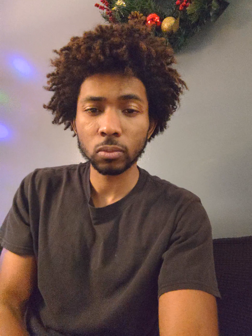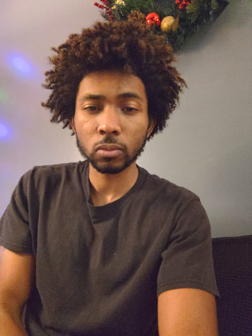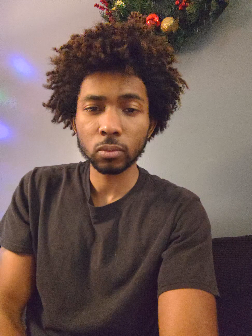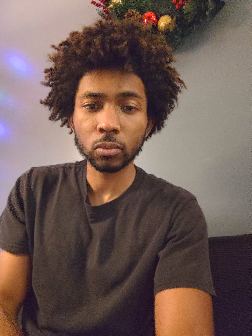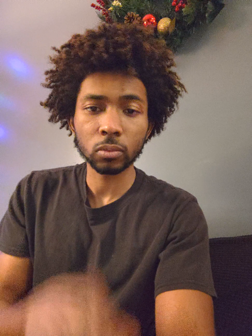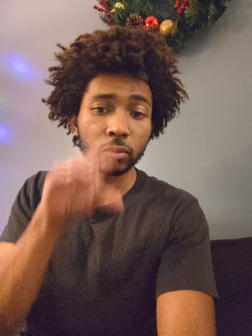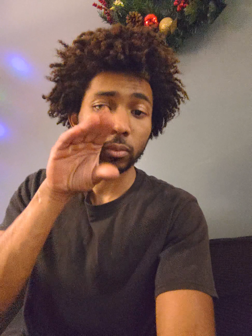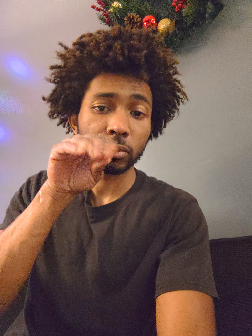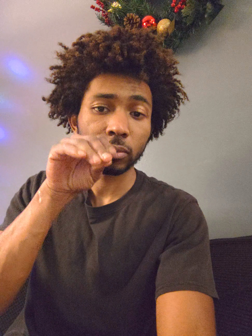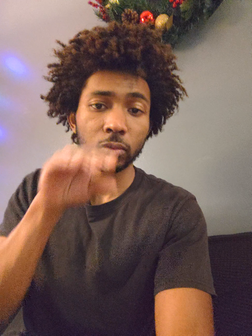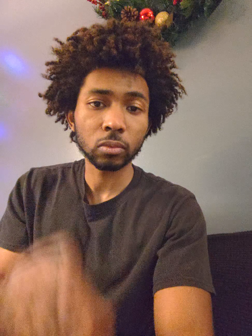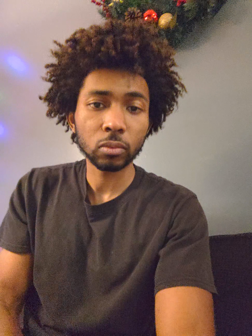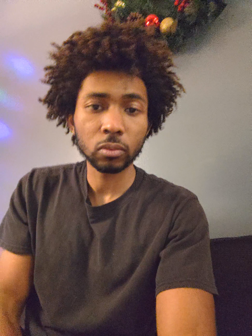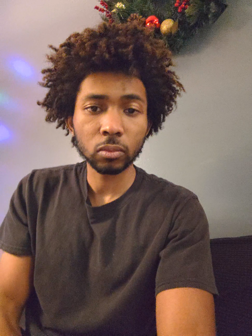goose